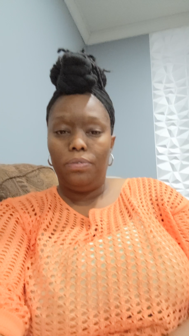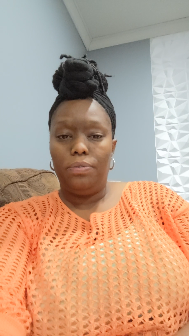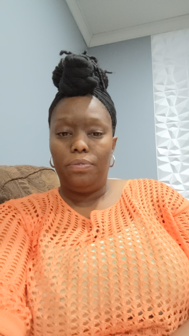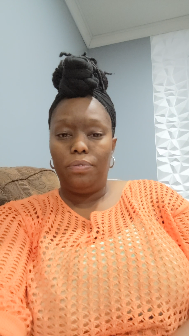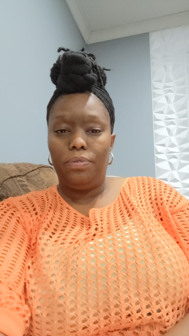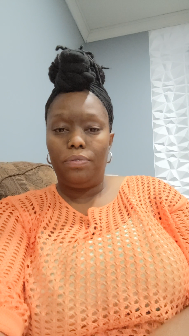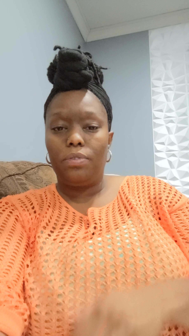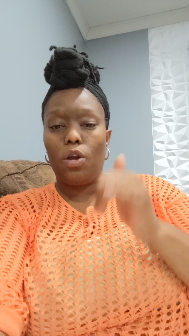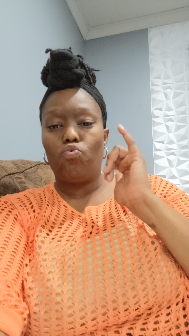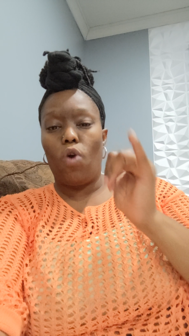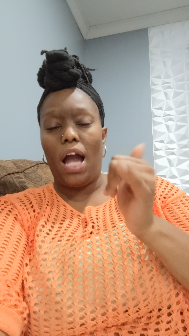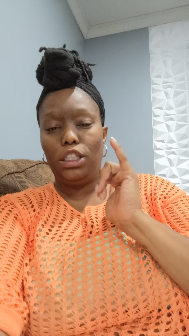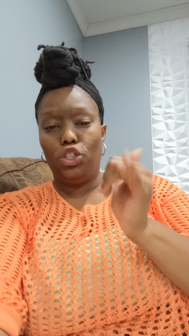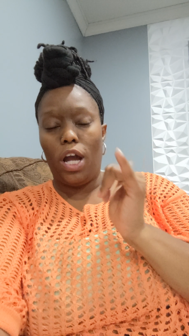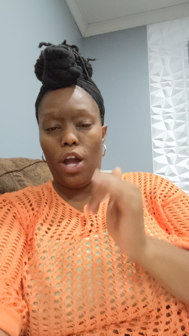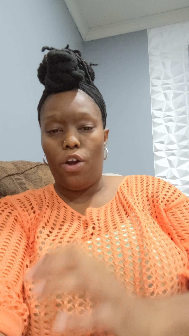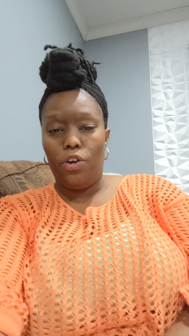rocking chair